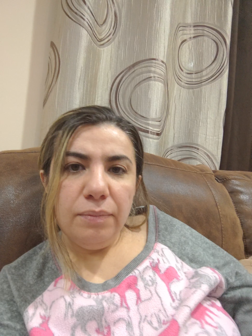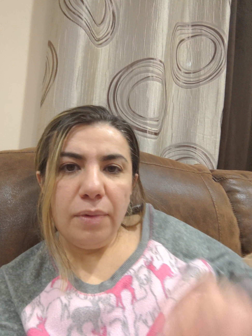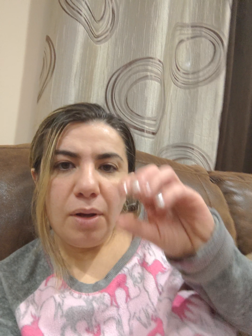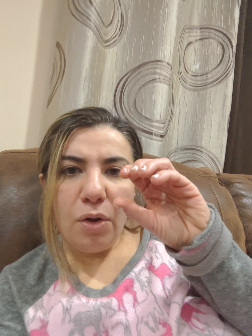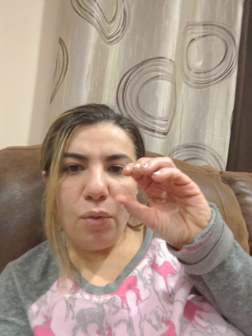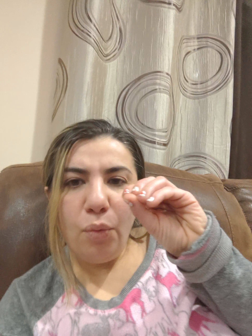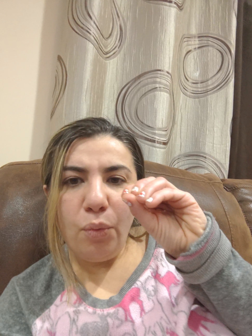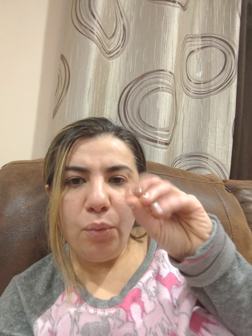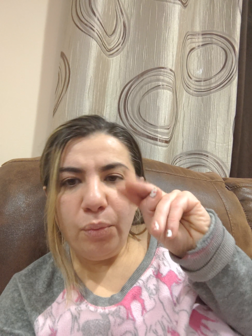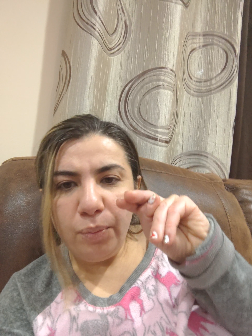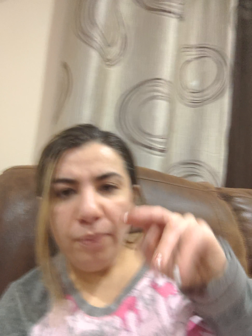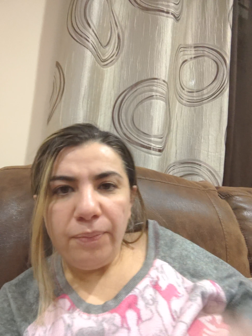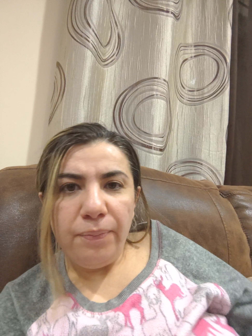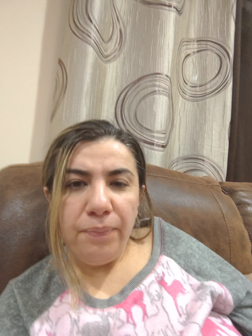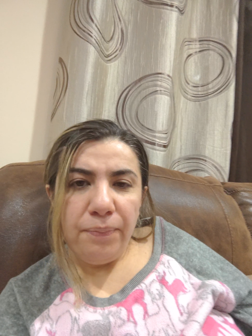on